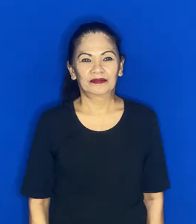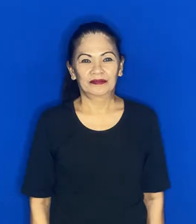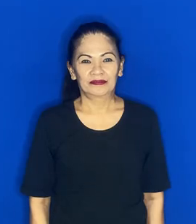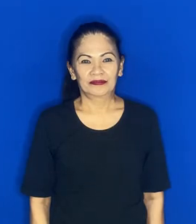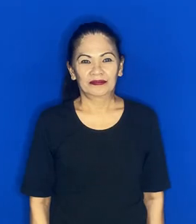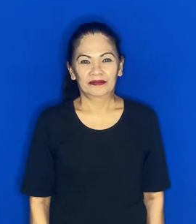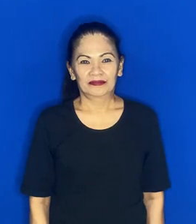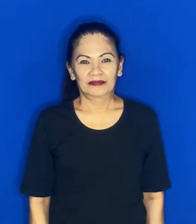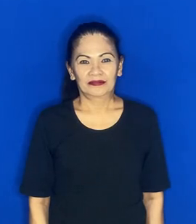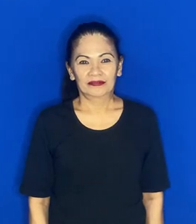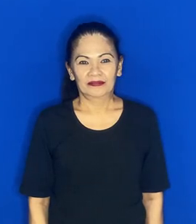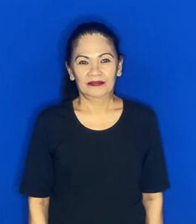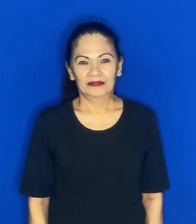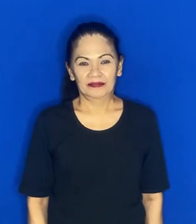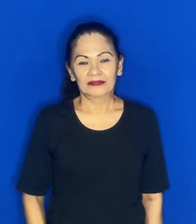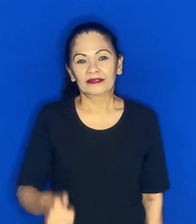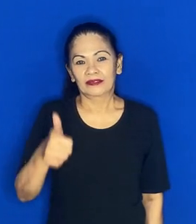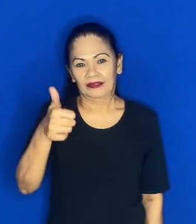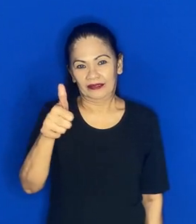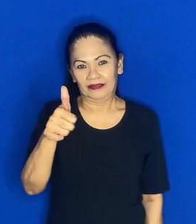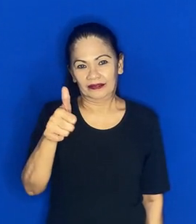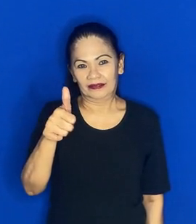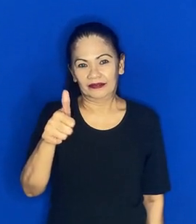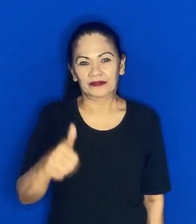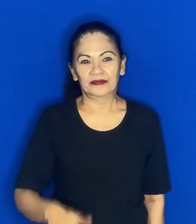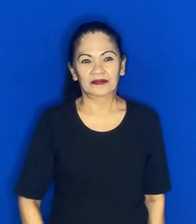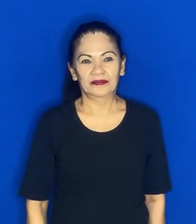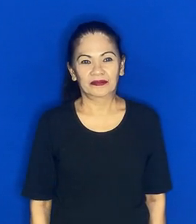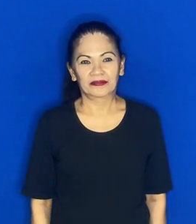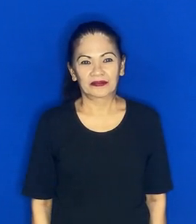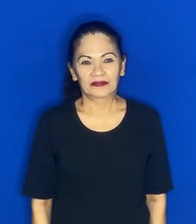ten